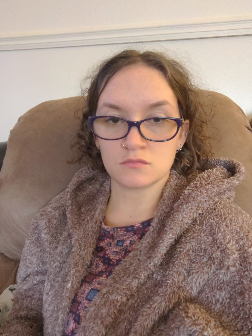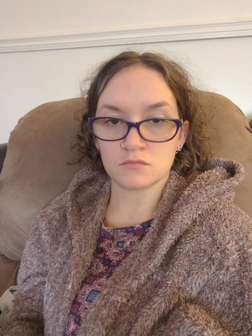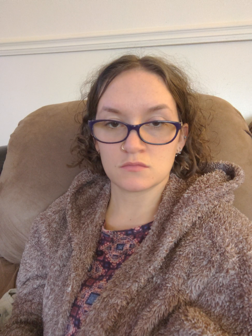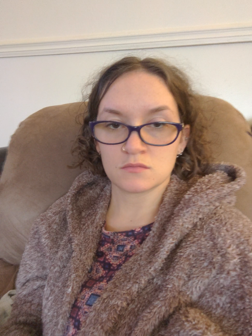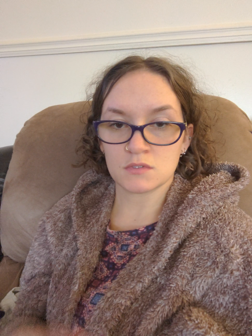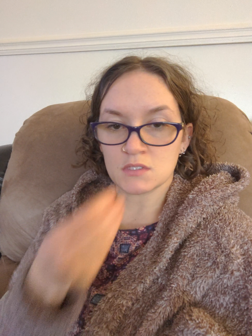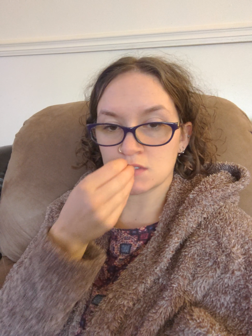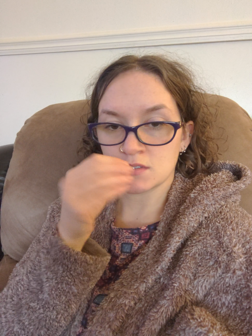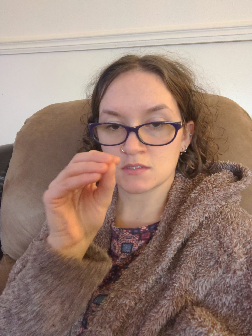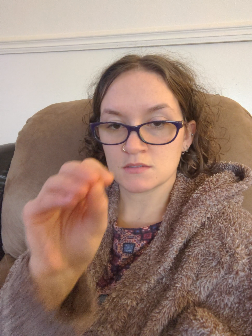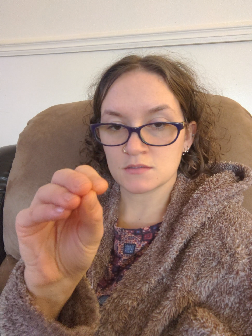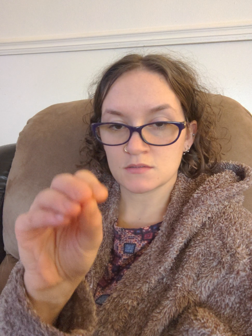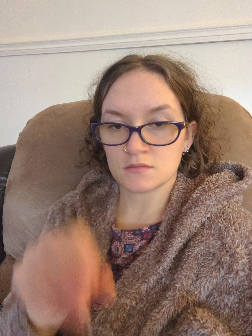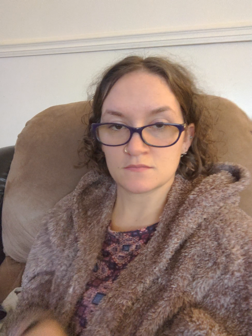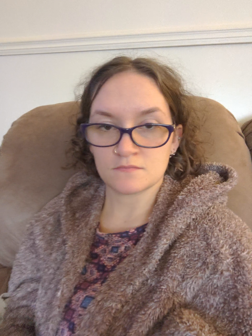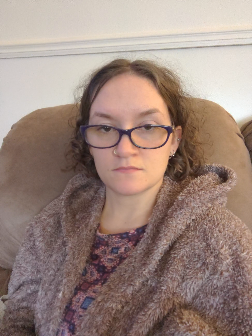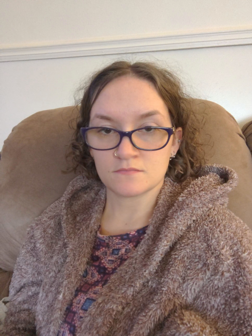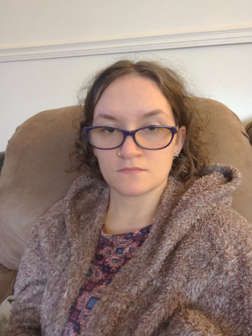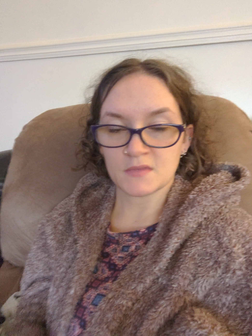kiss